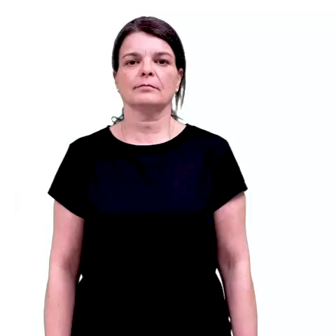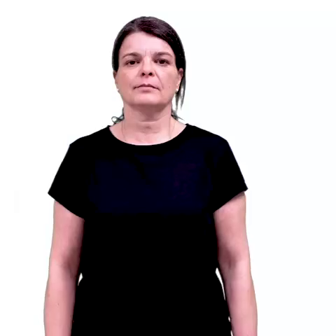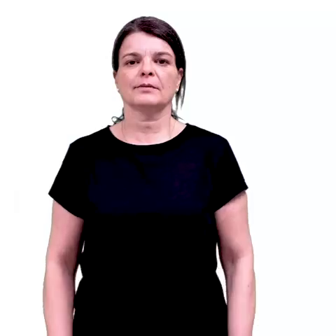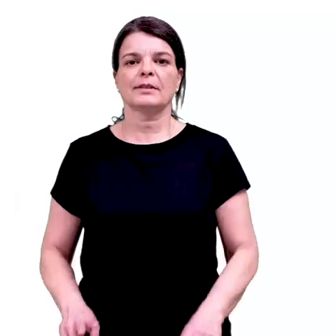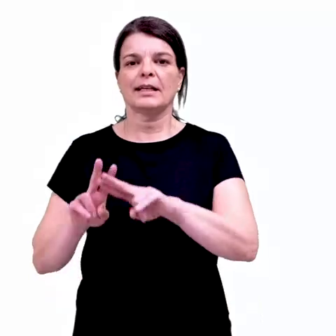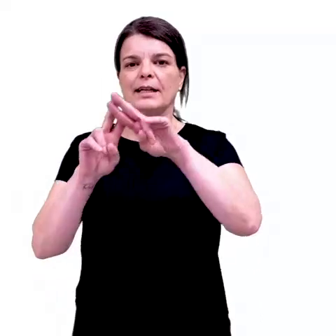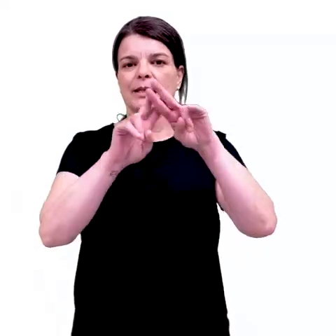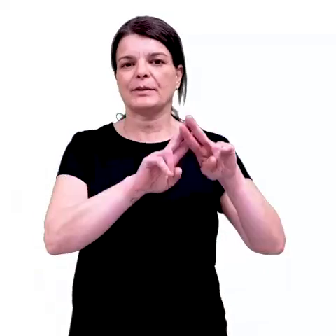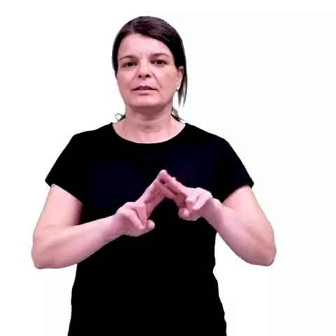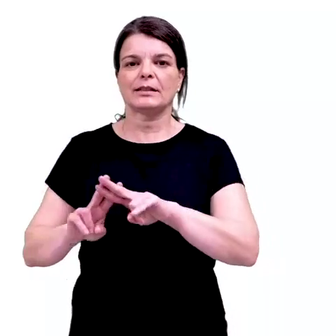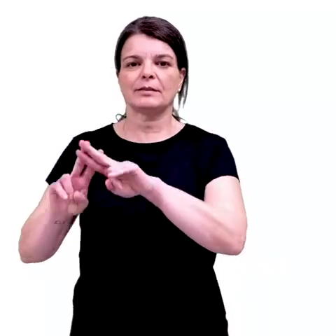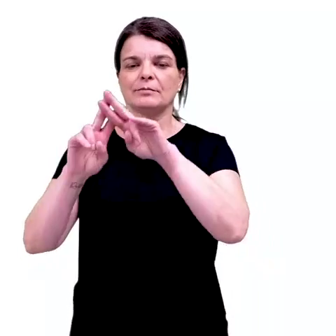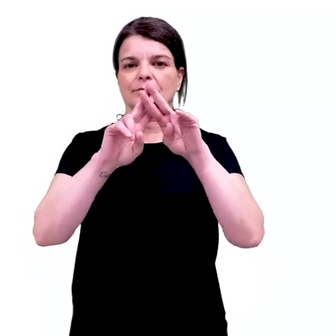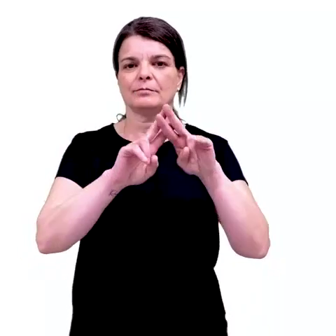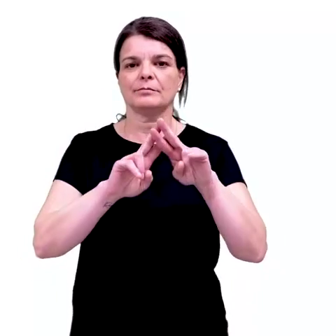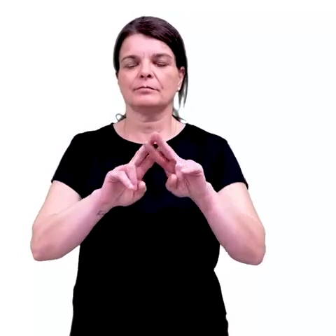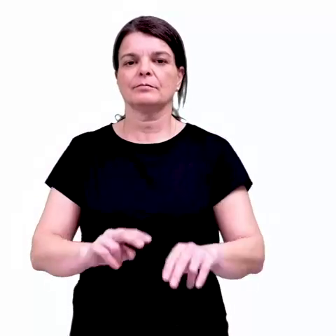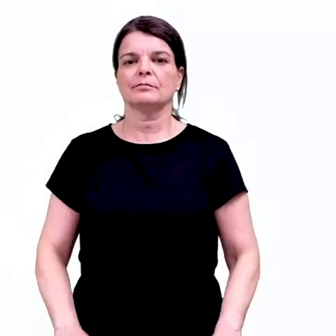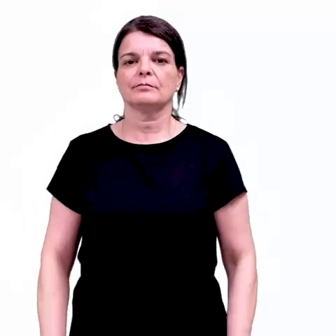revisar